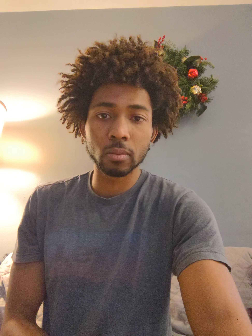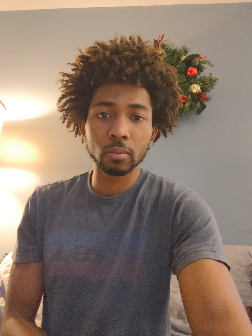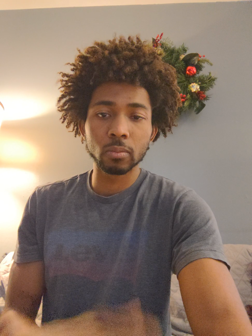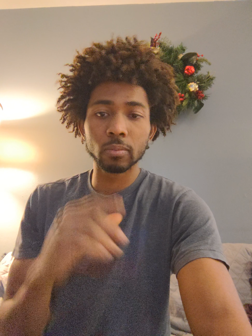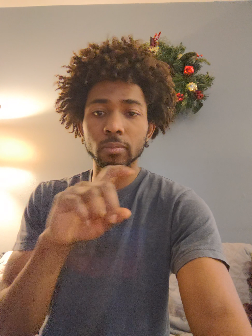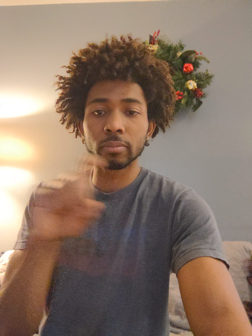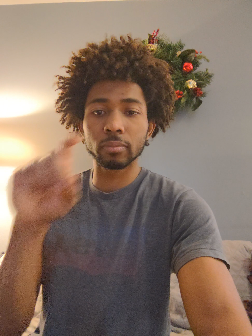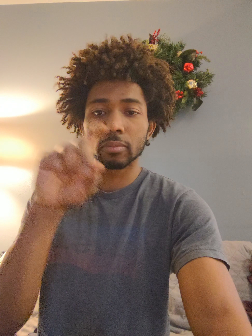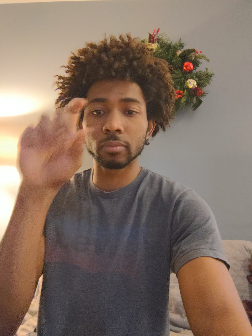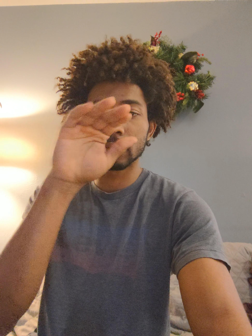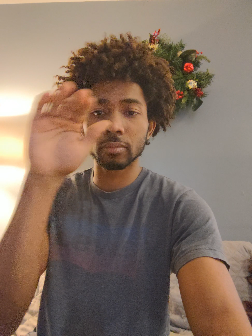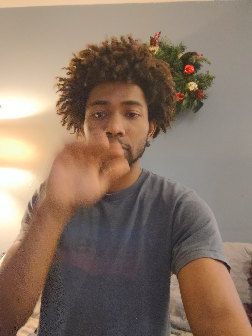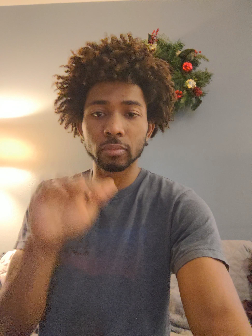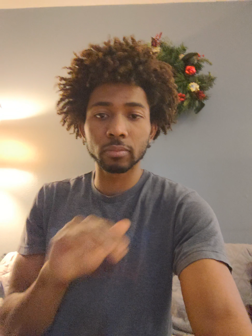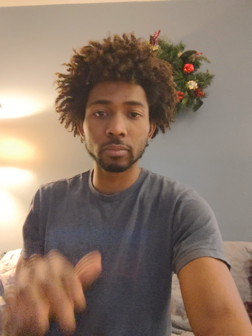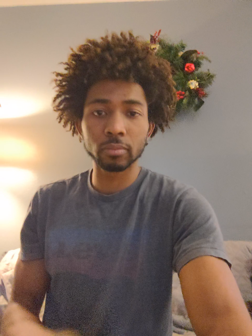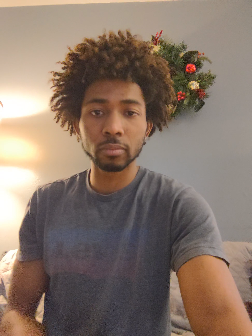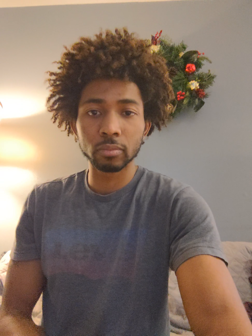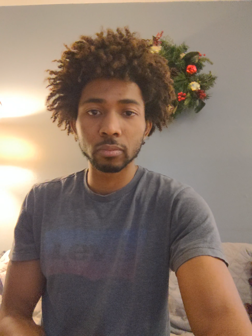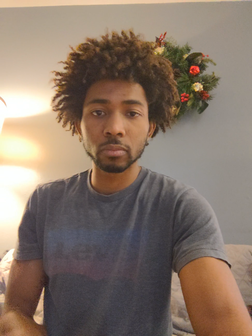closet